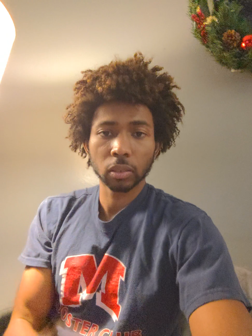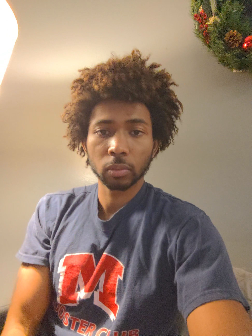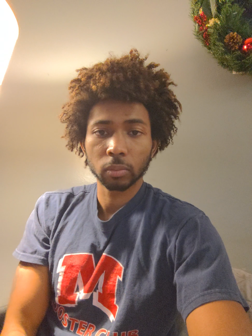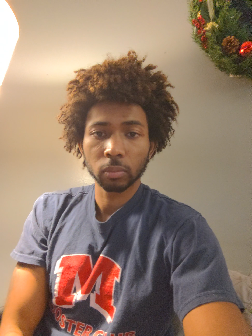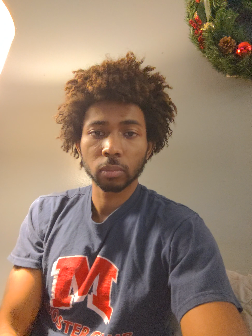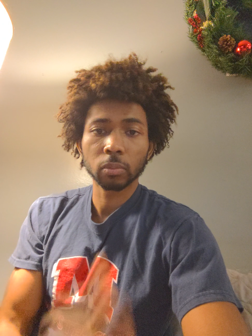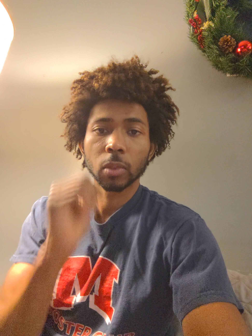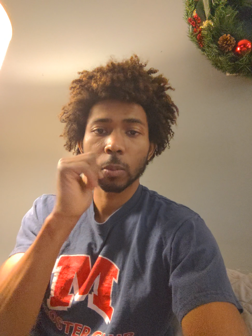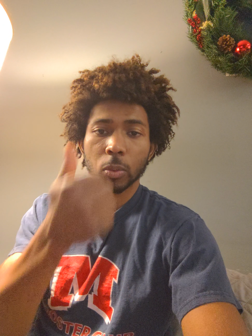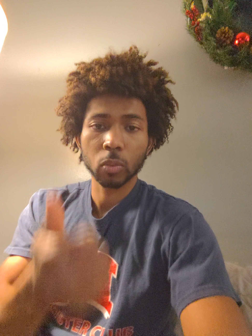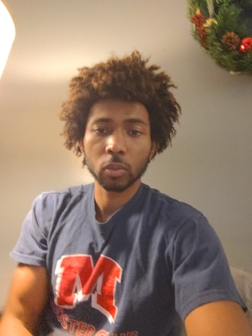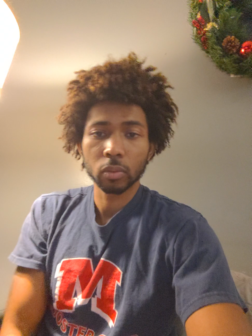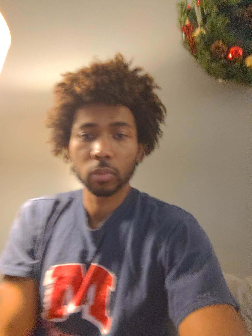tomorrow